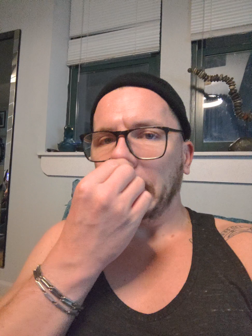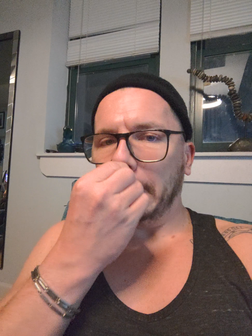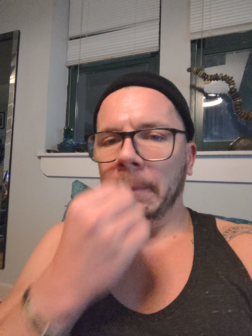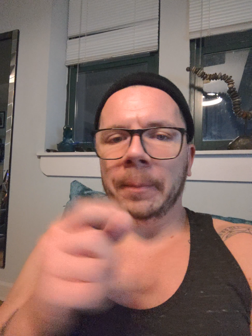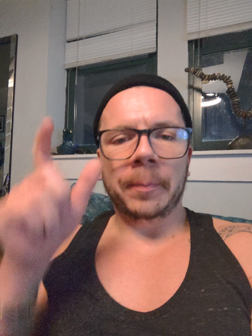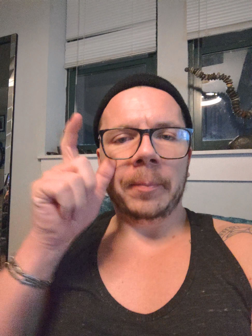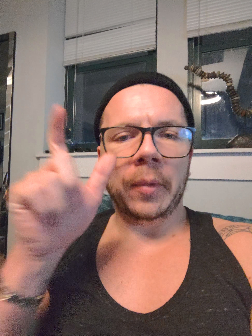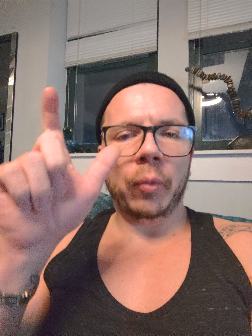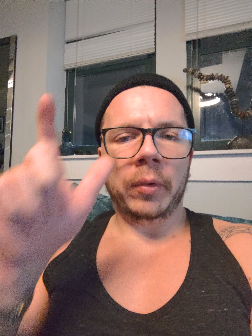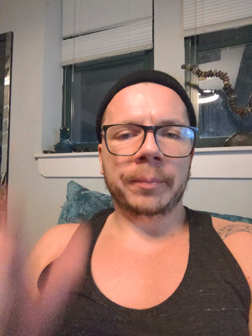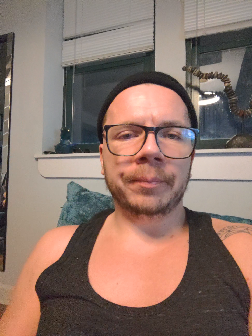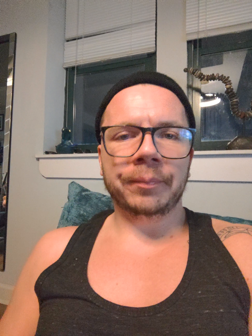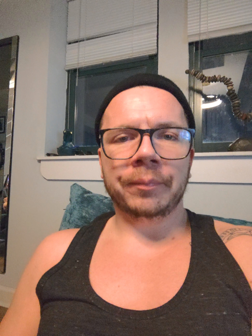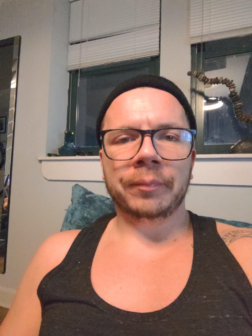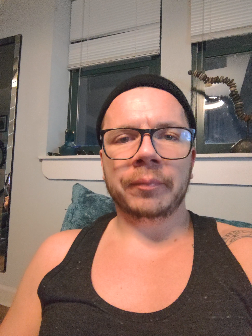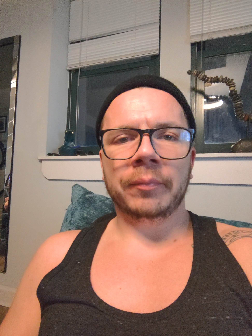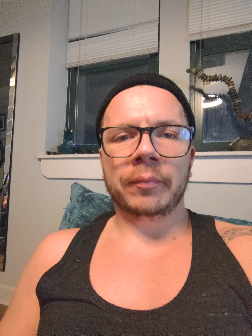moon